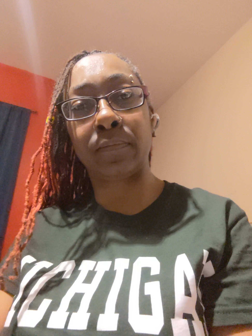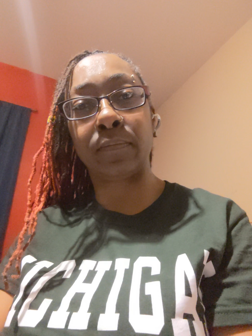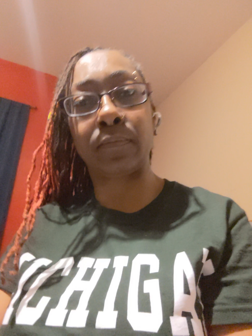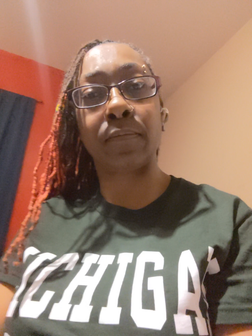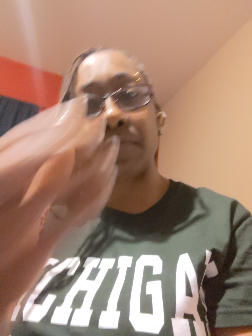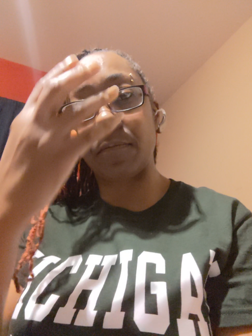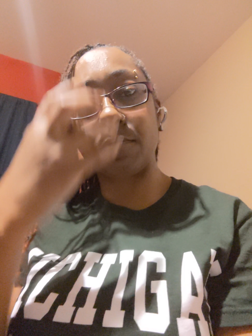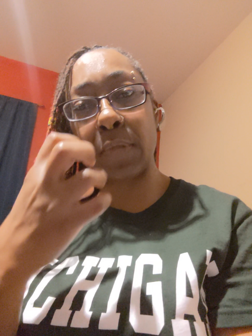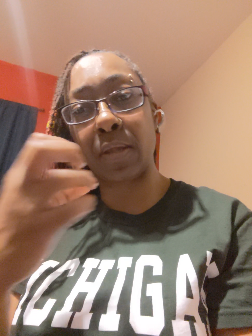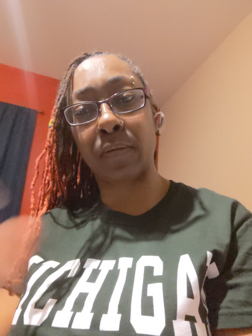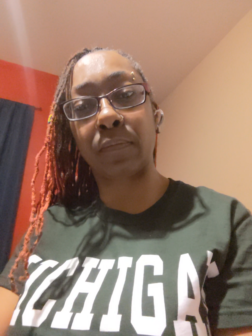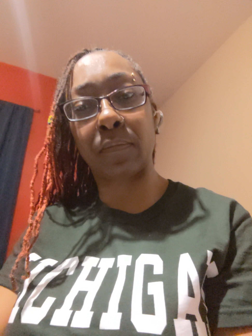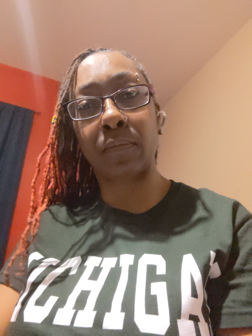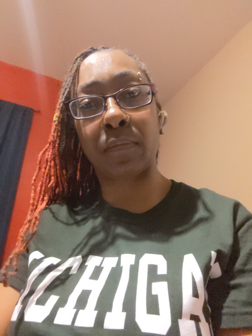mad